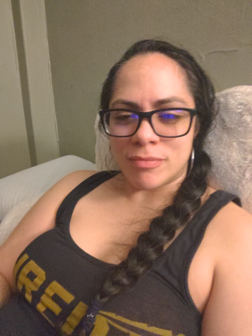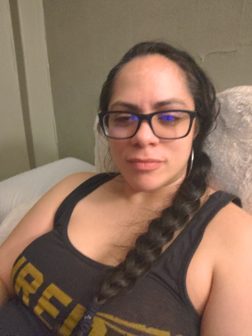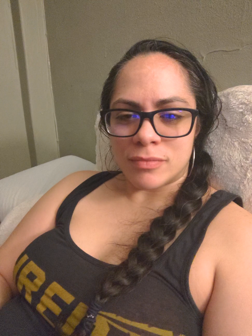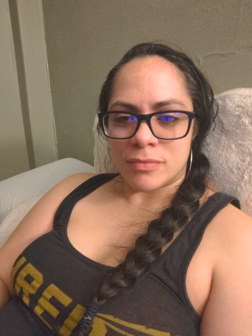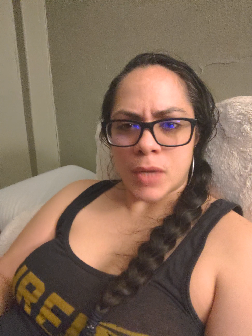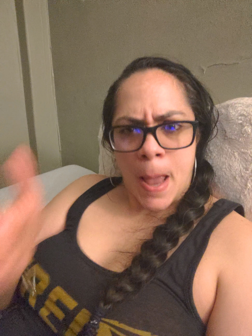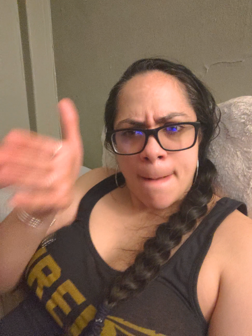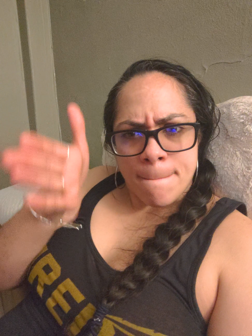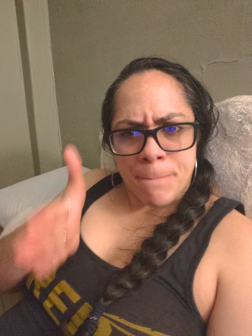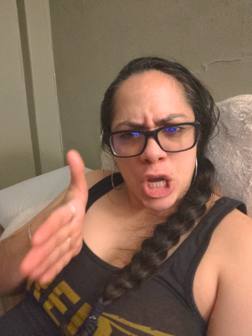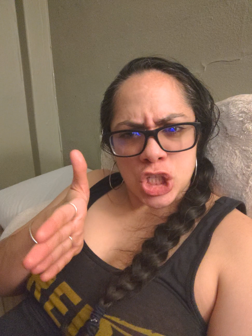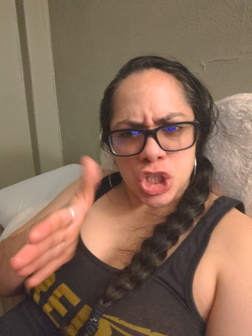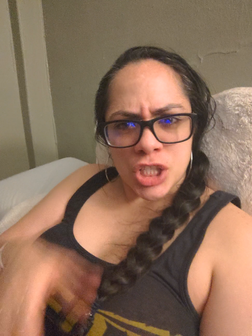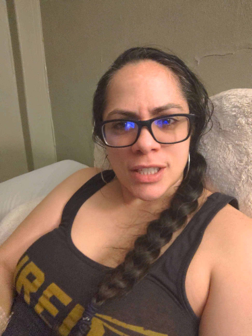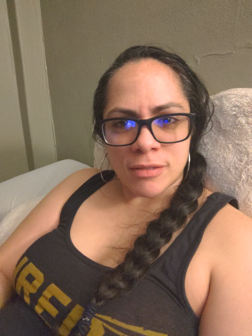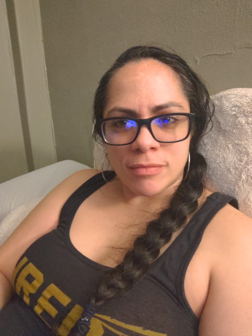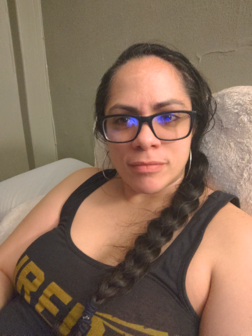person